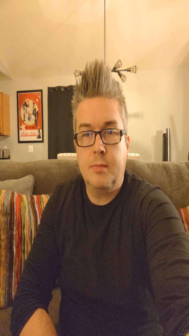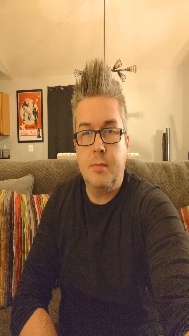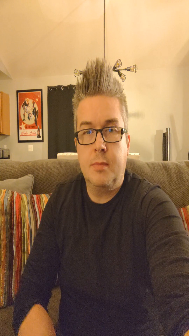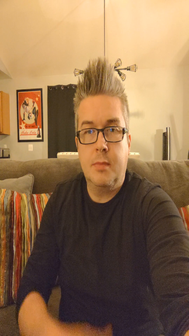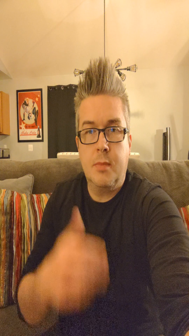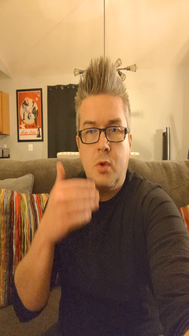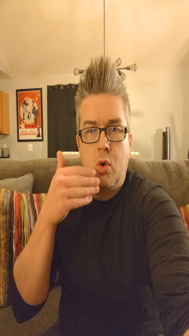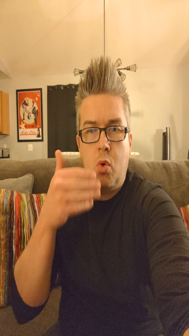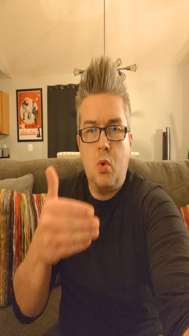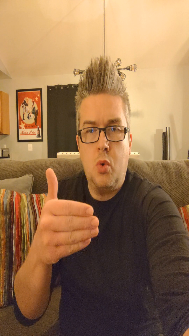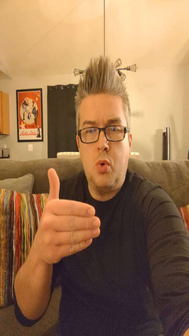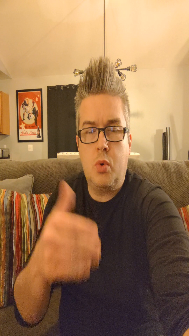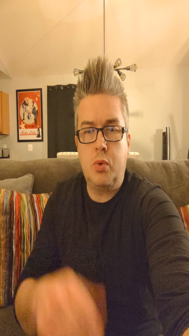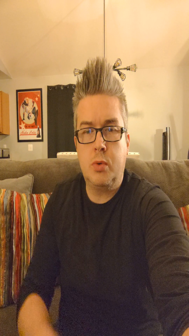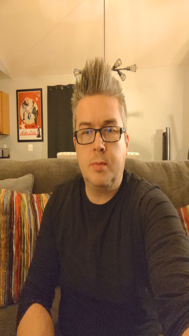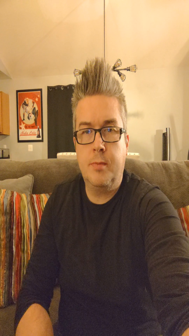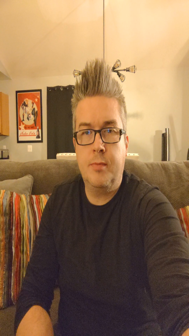close